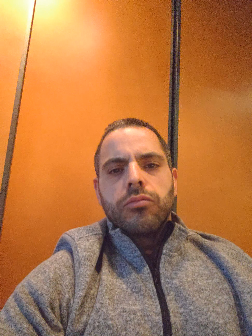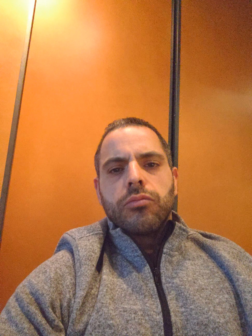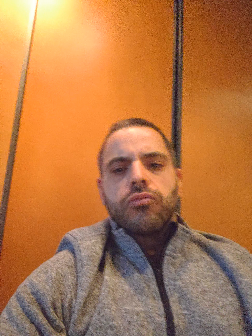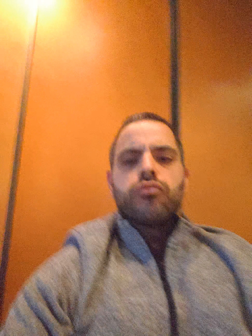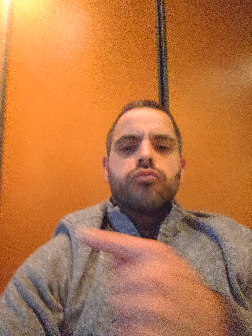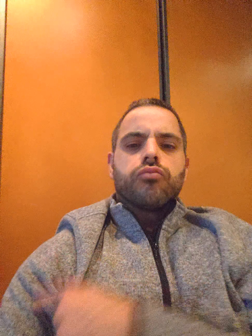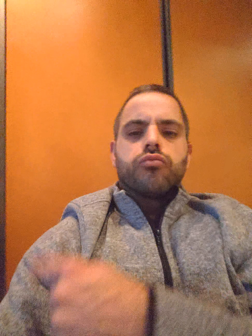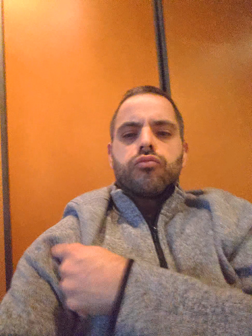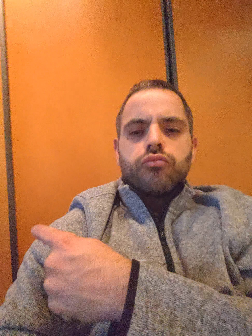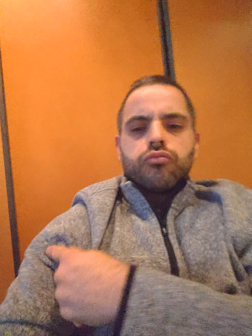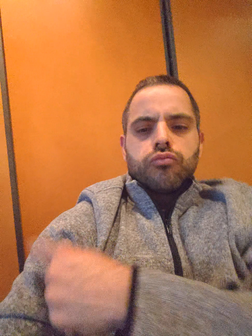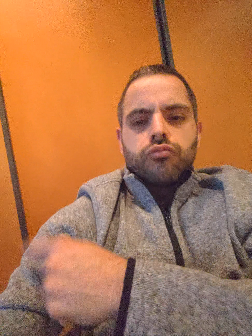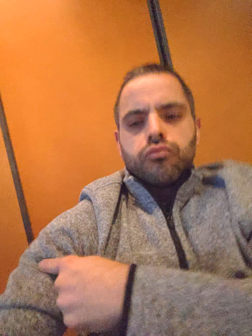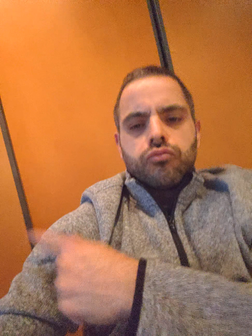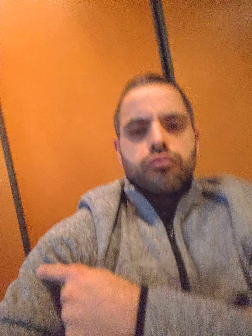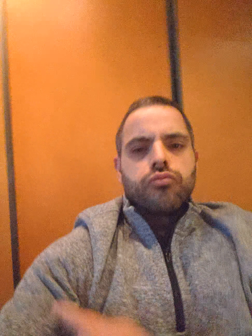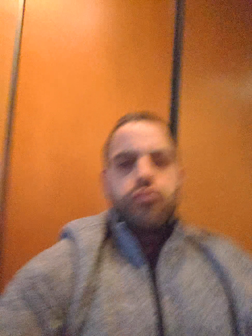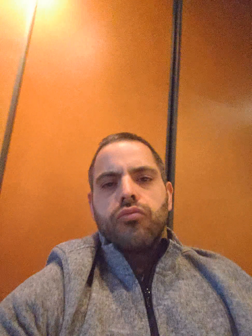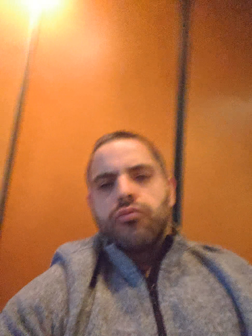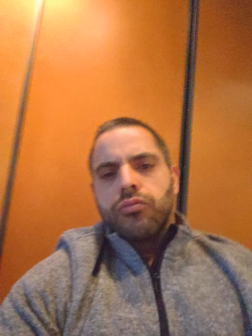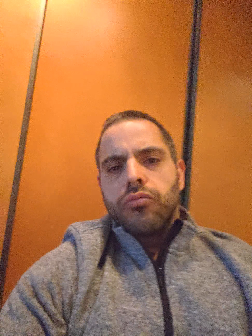arm